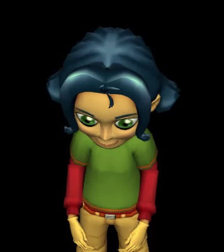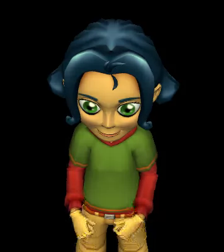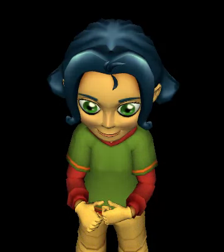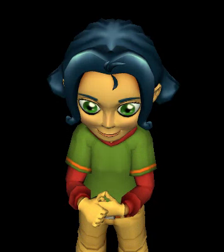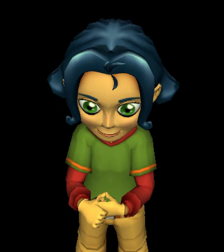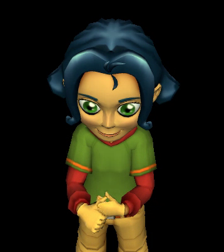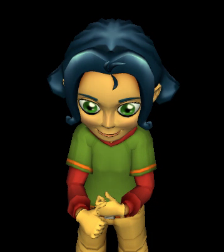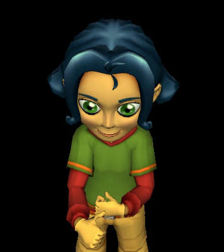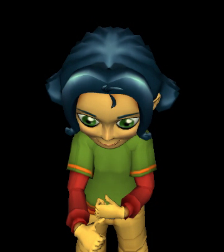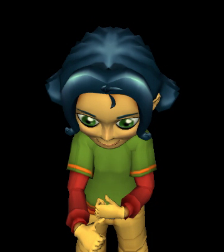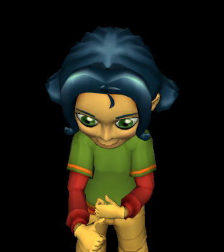مسافة